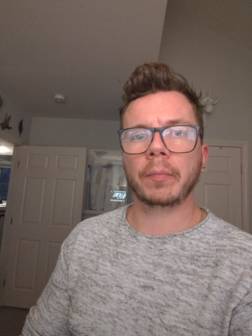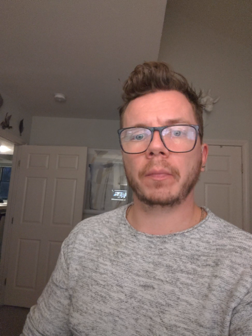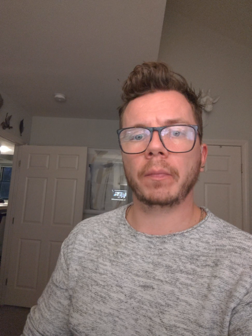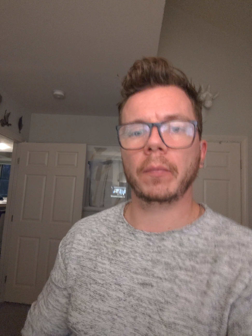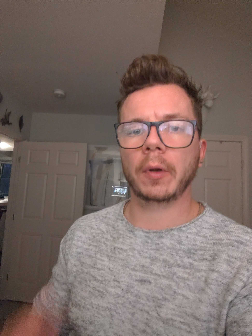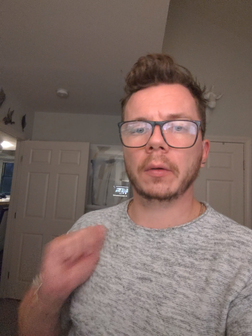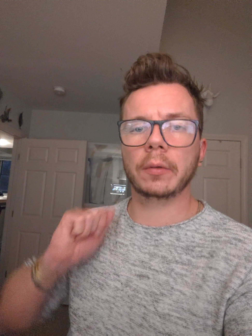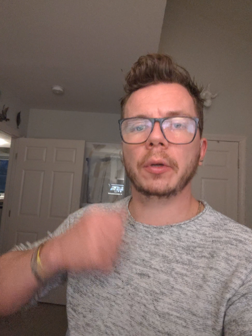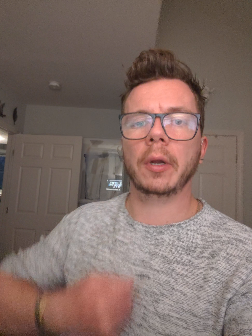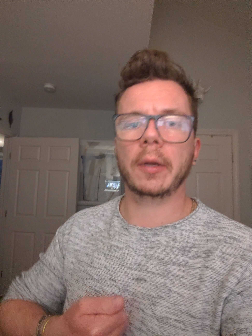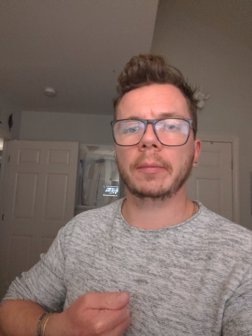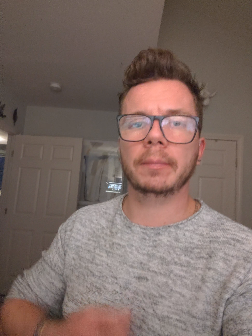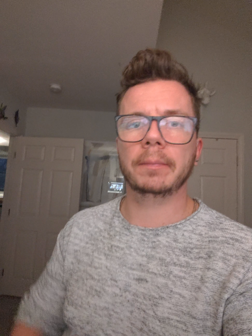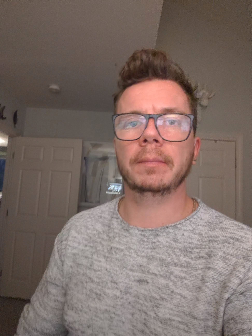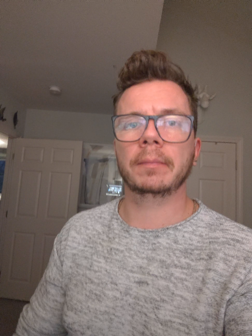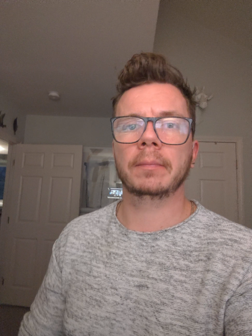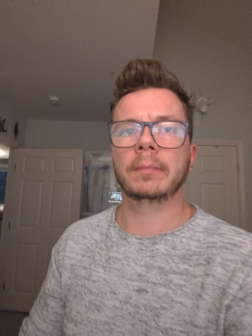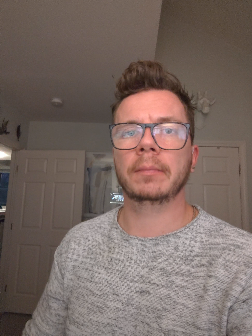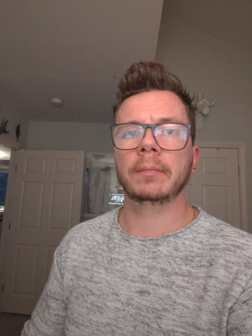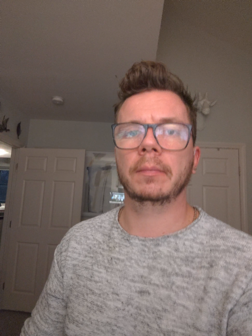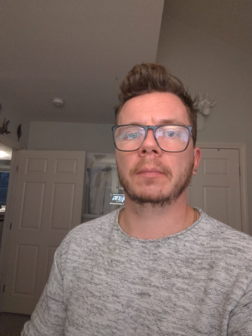jacket